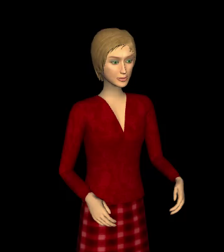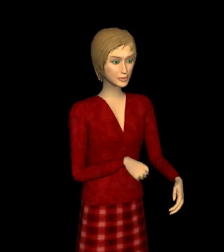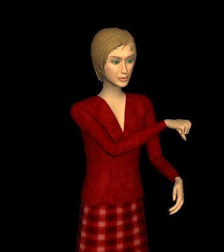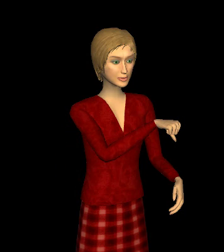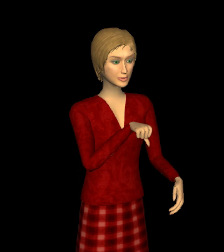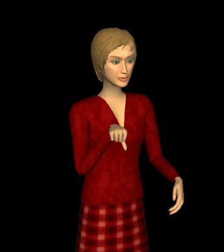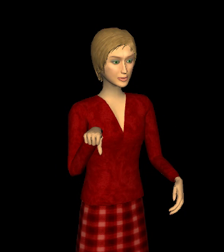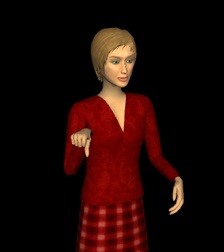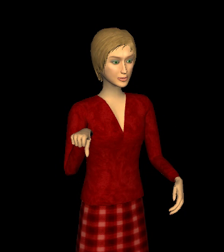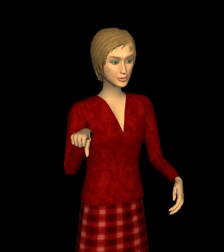يسقي